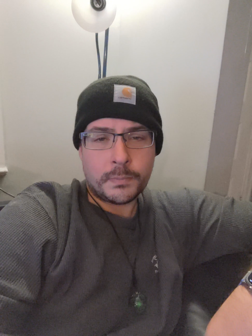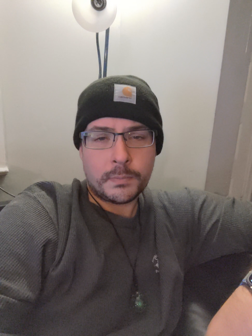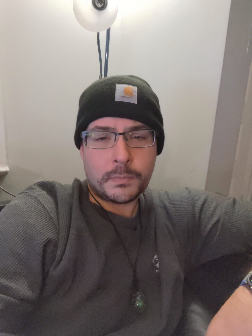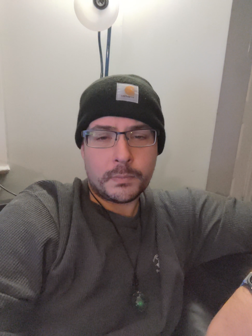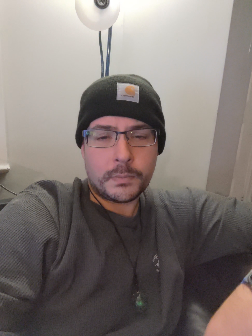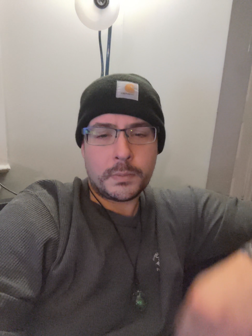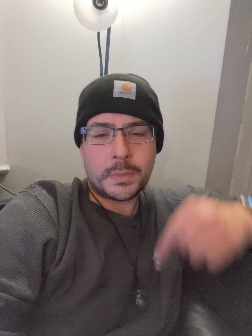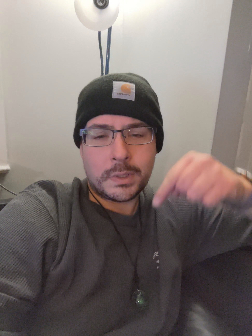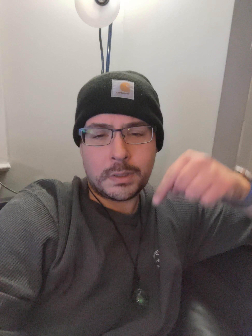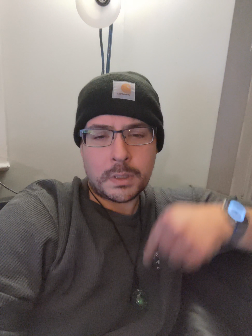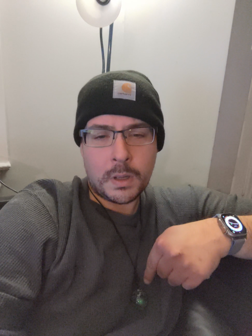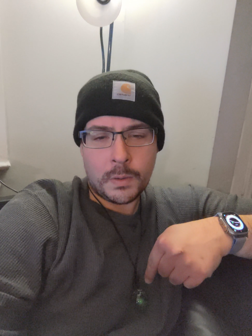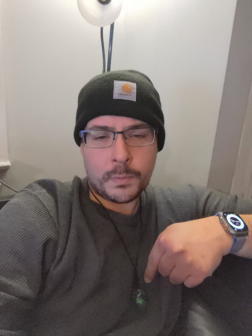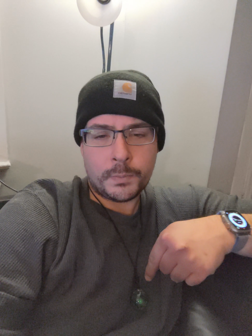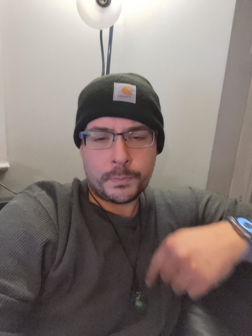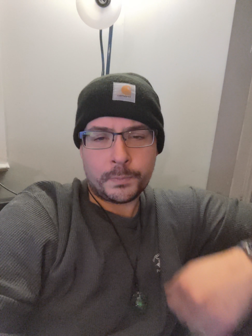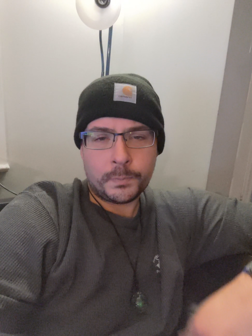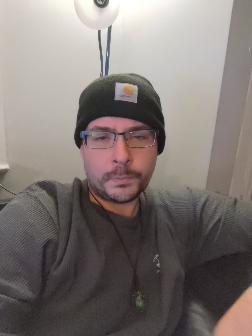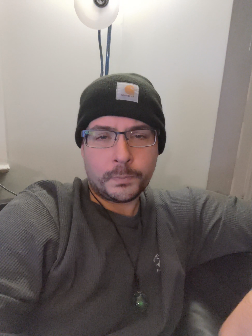down